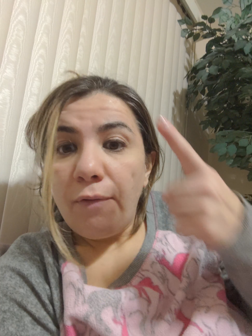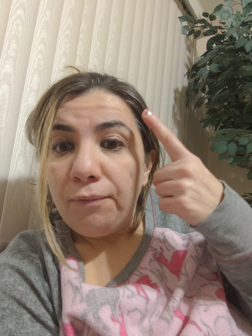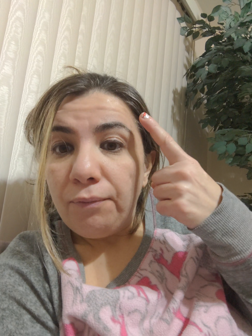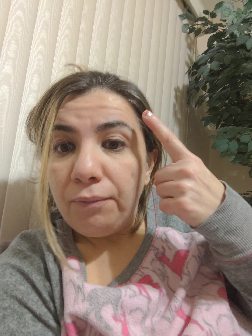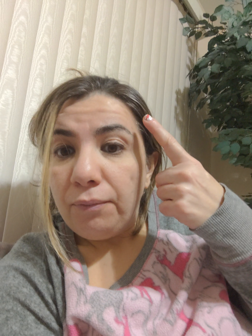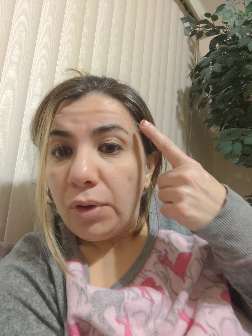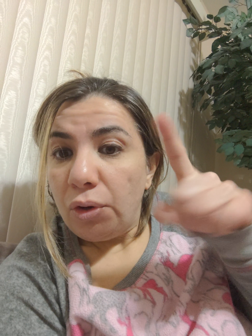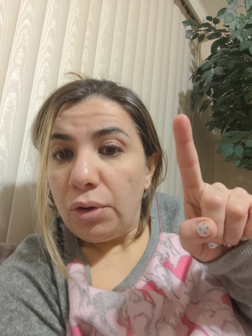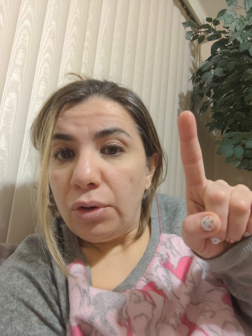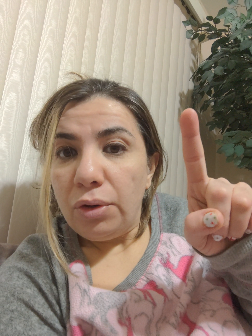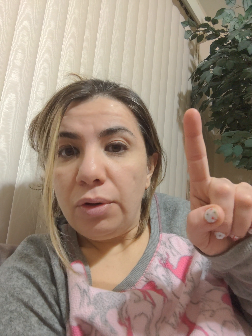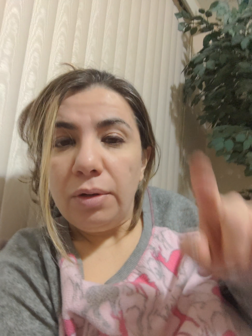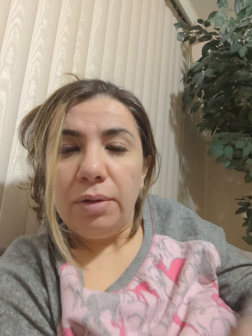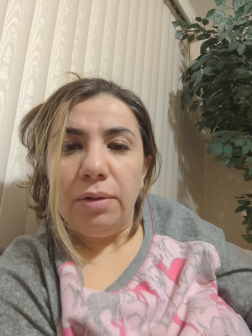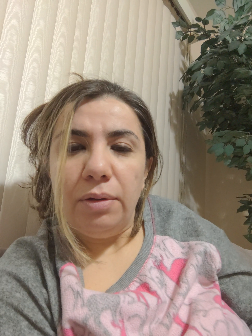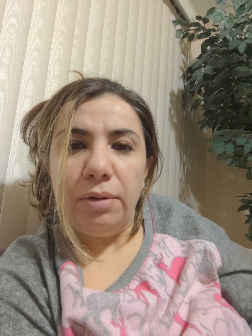for